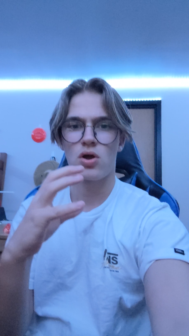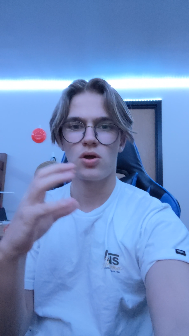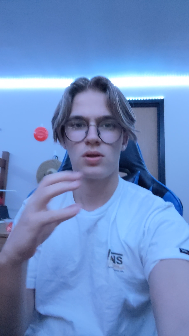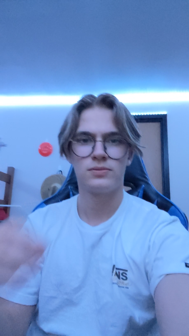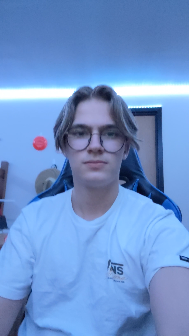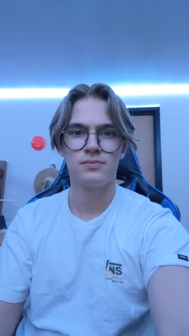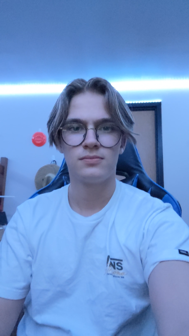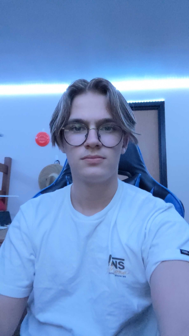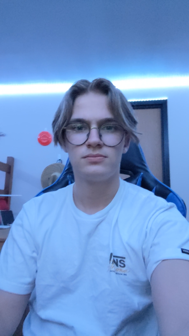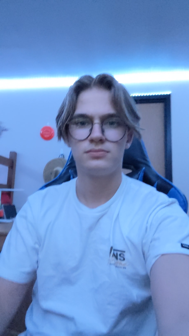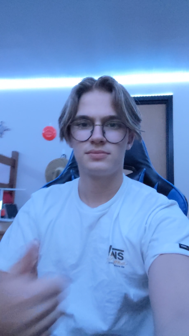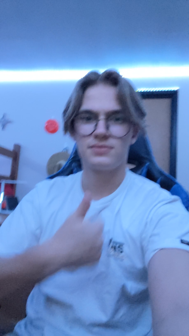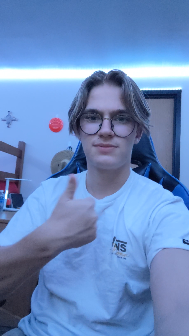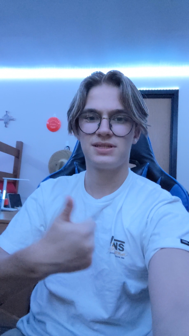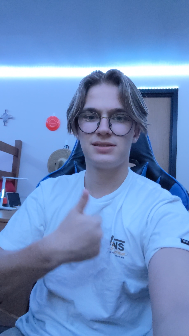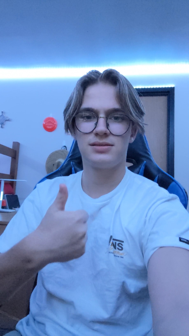basement